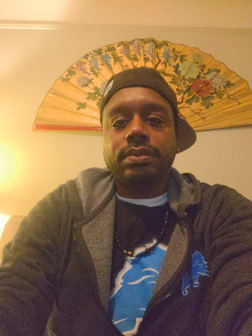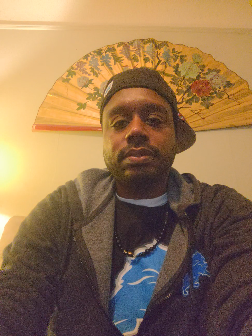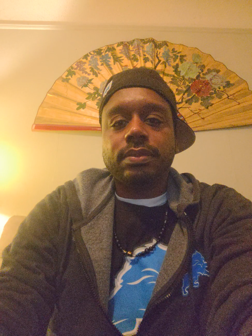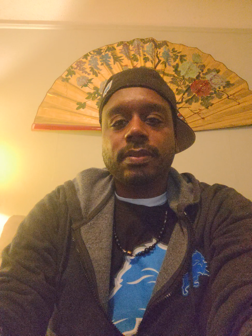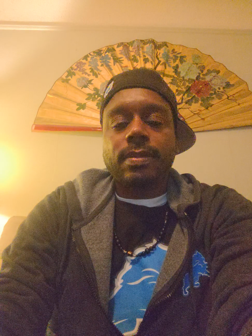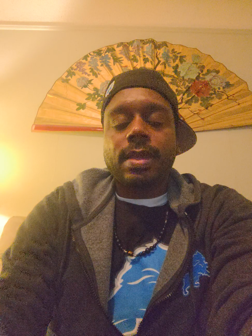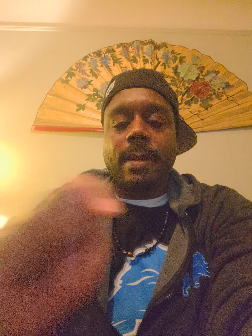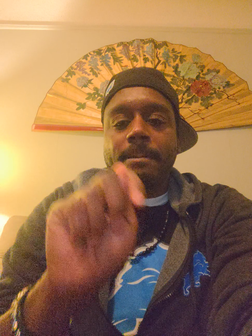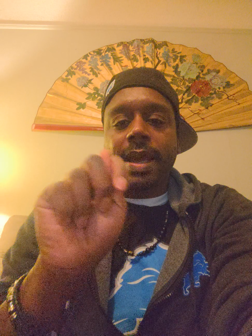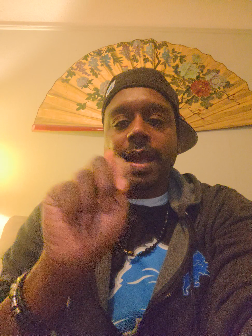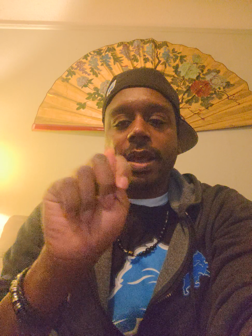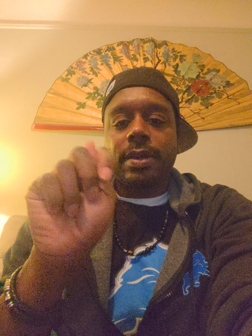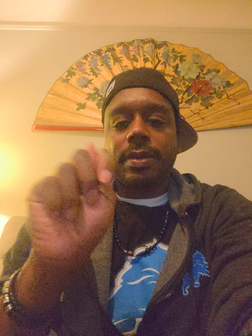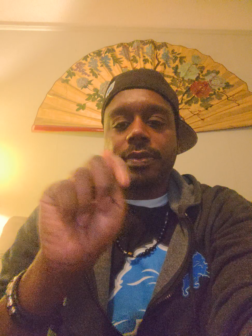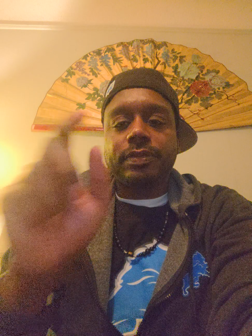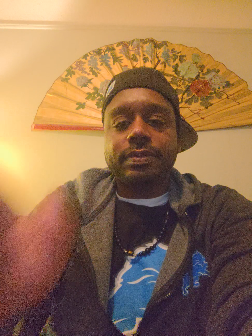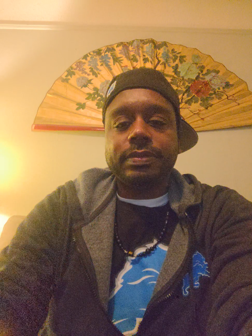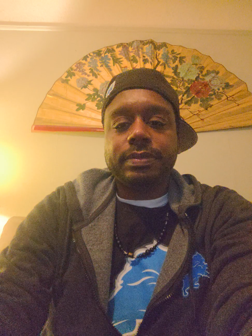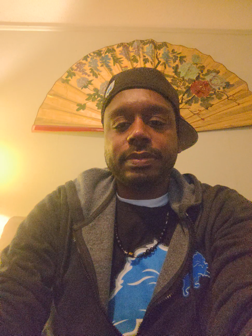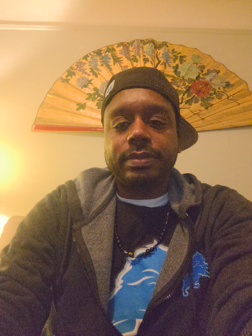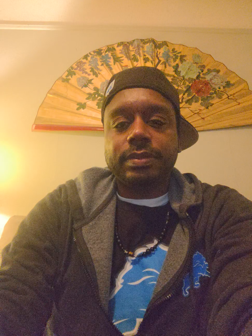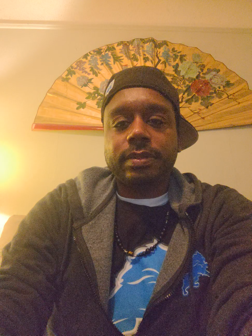potty